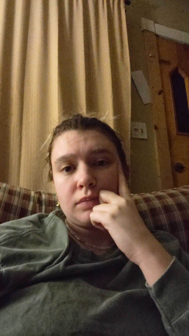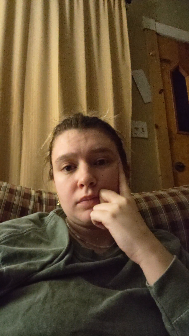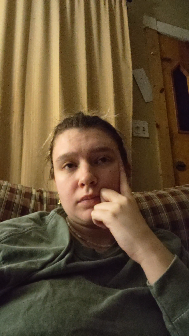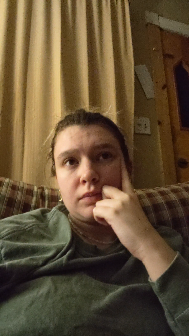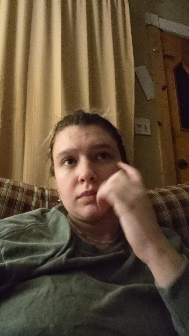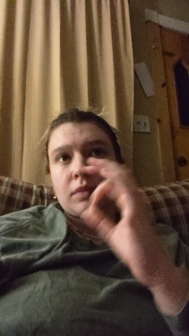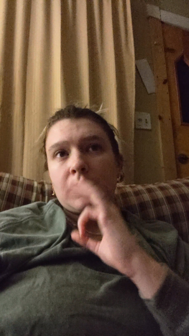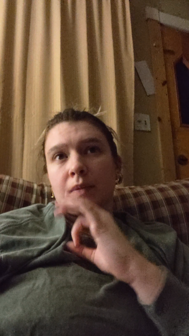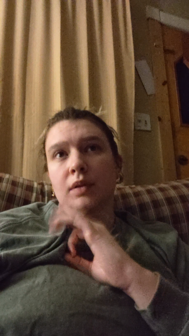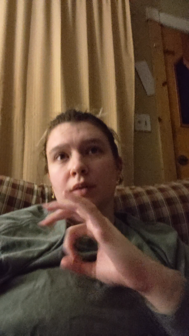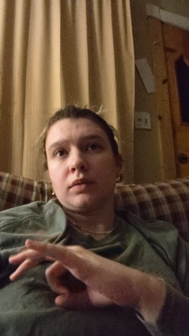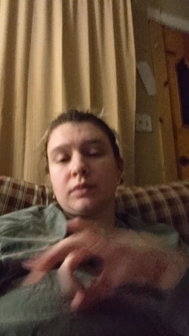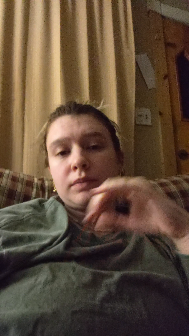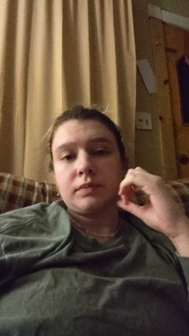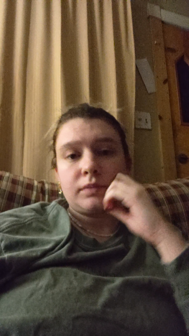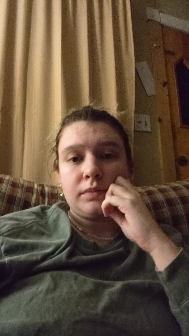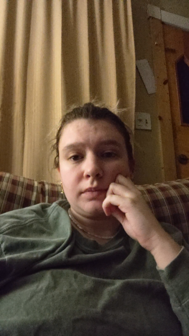button